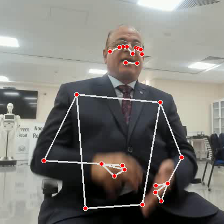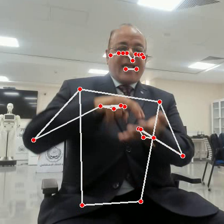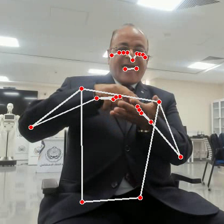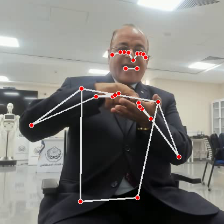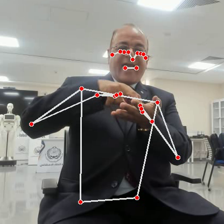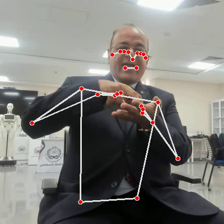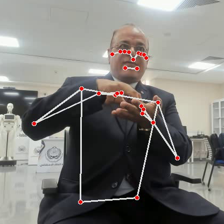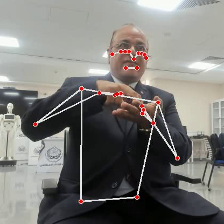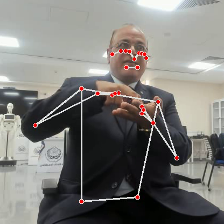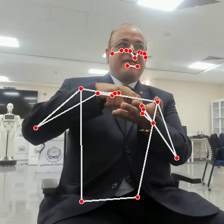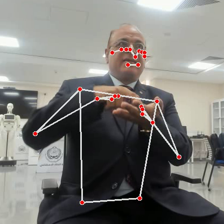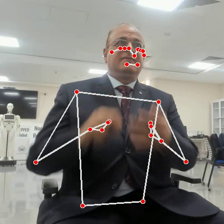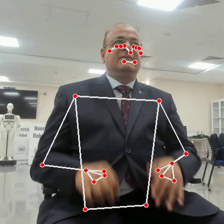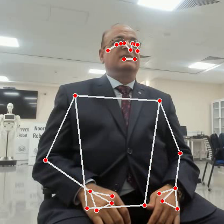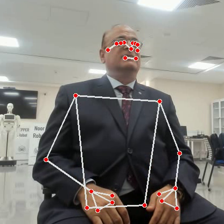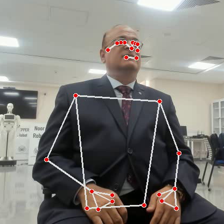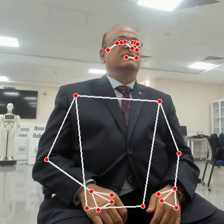khaif